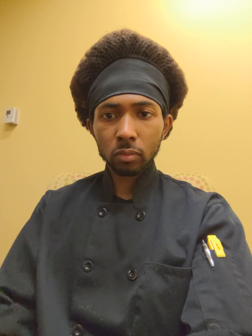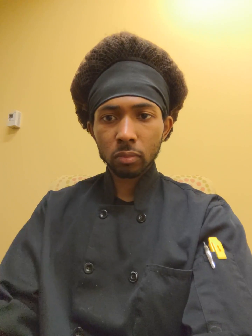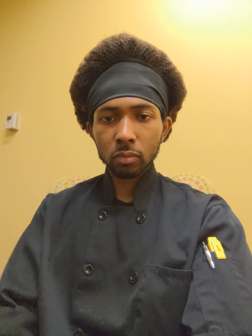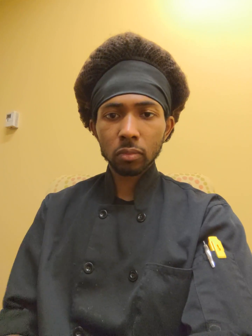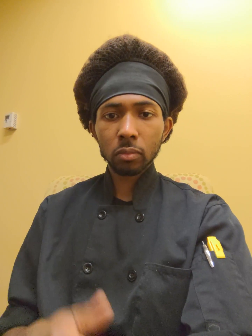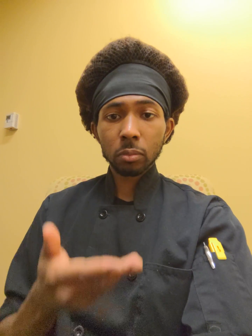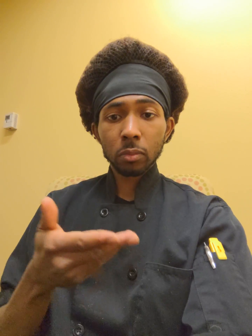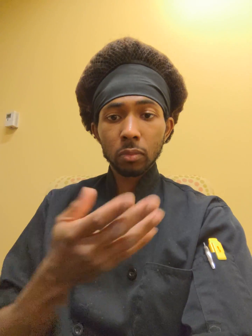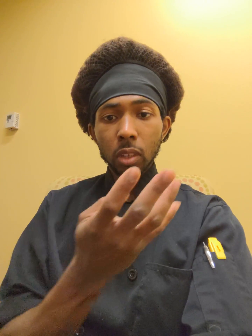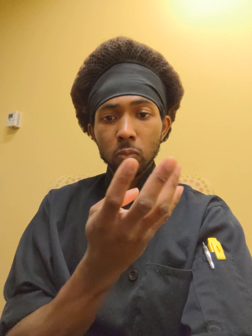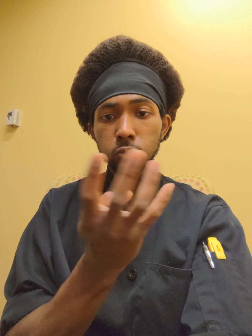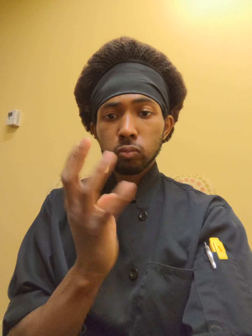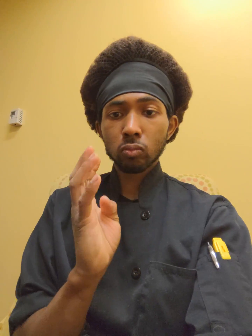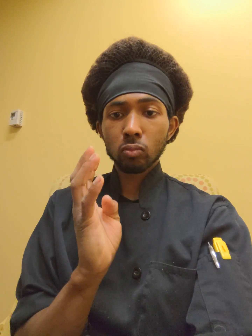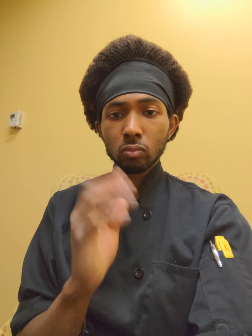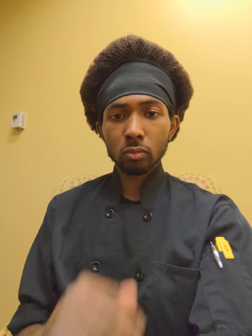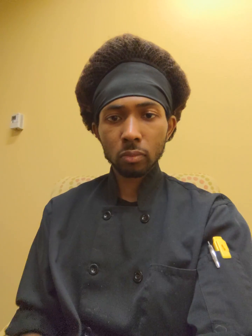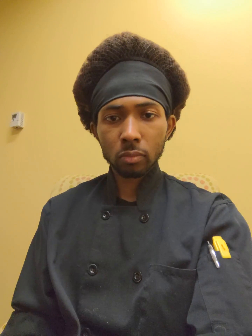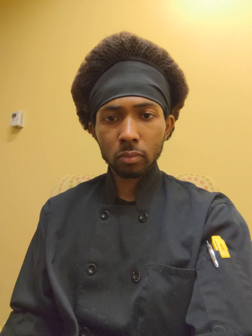crib